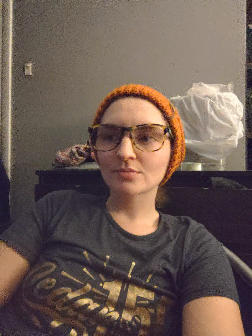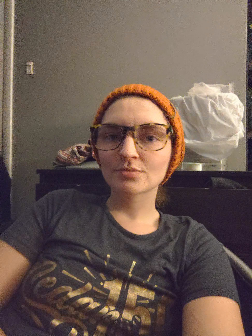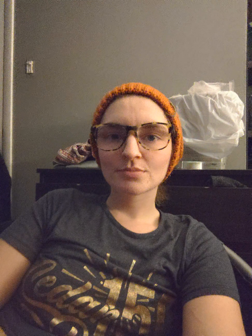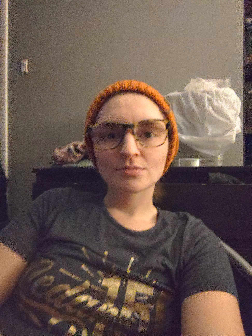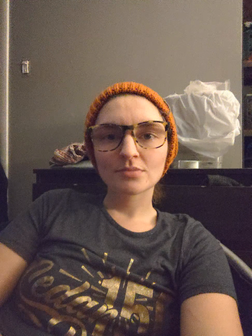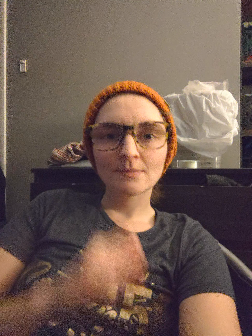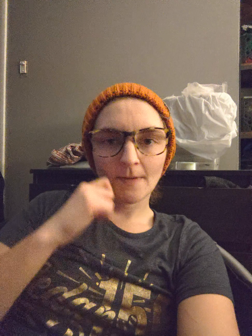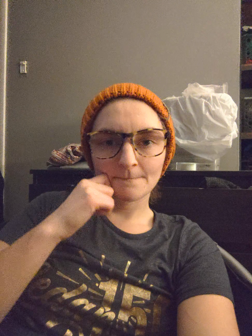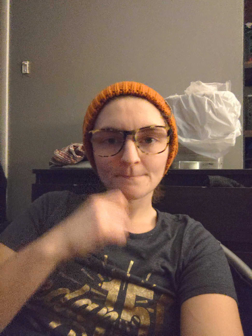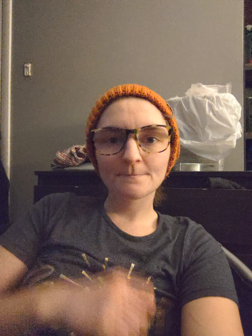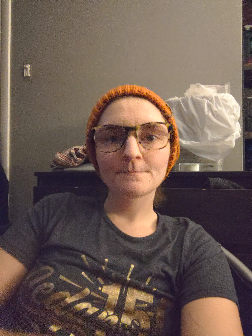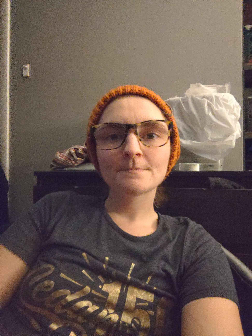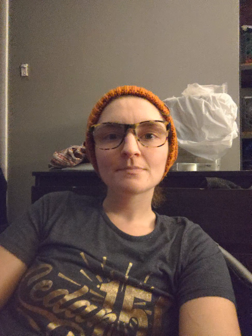apple